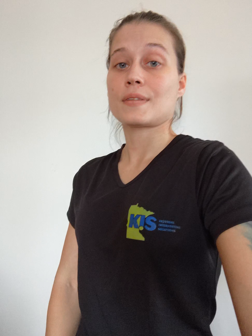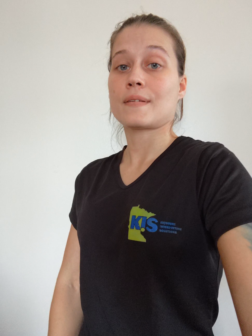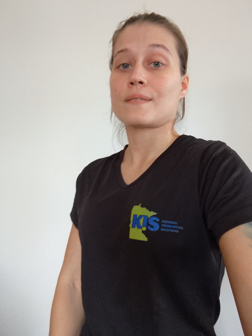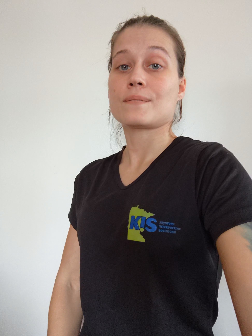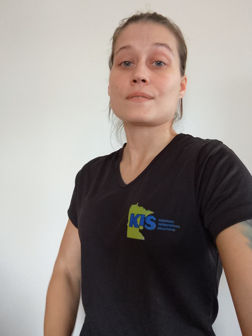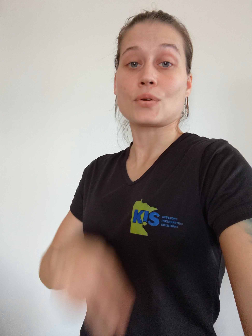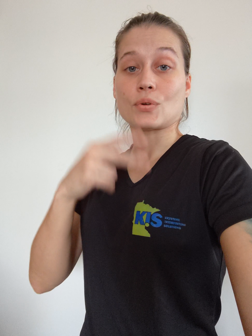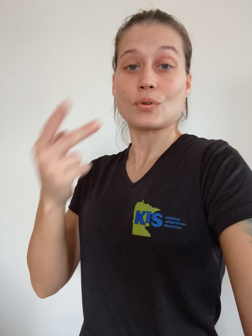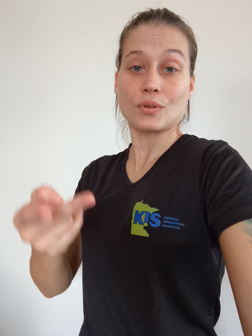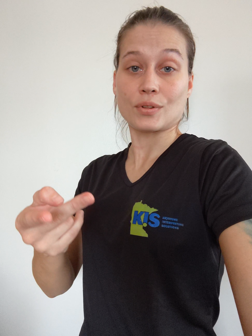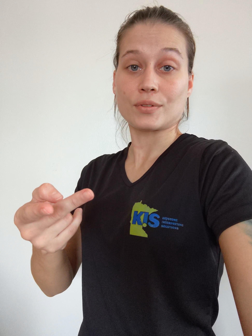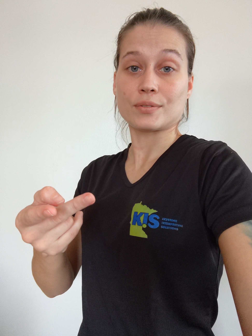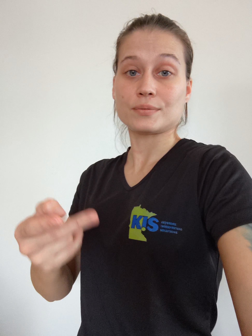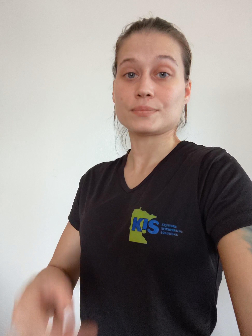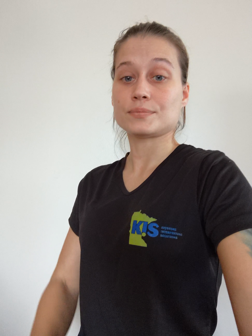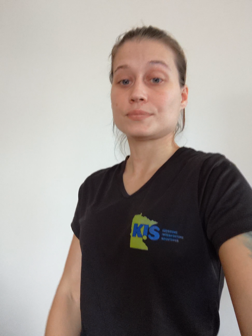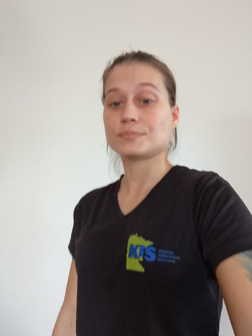fall